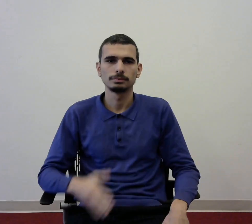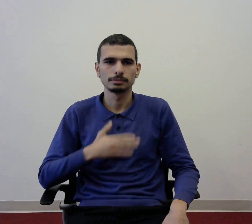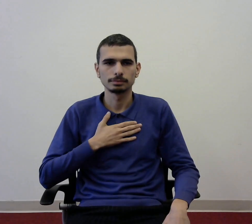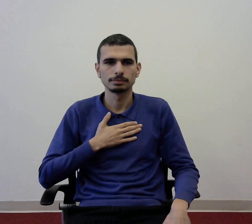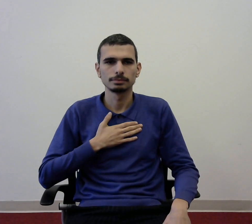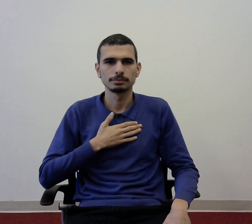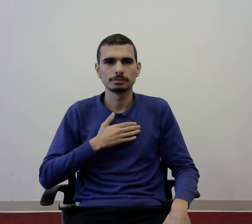mən